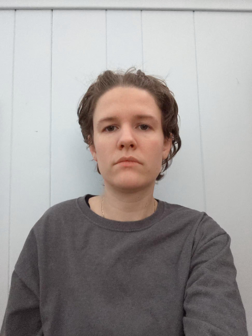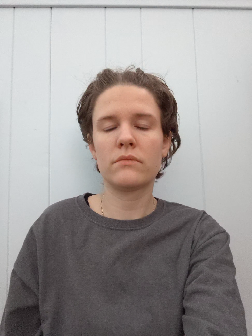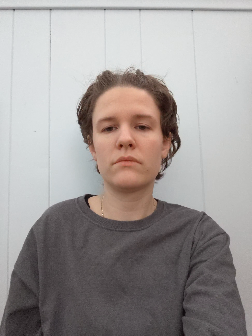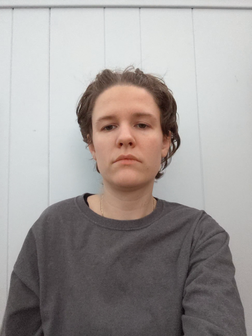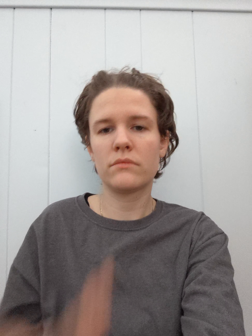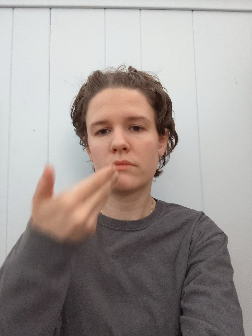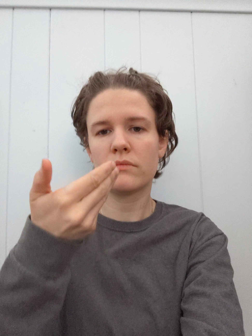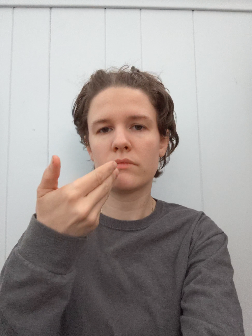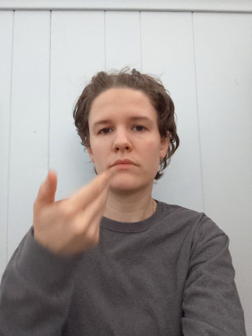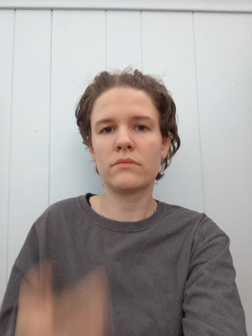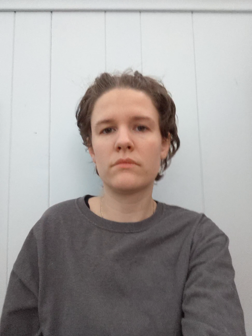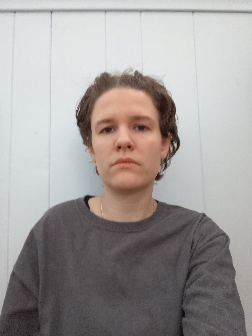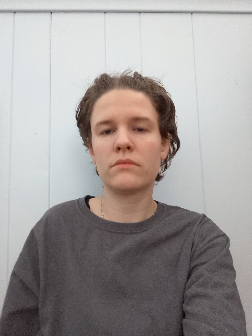pizza